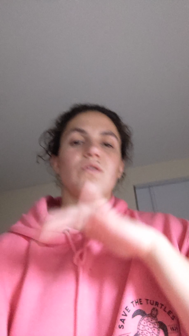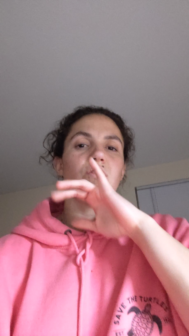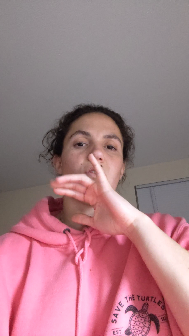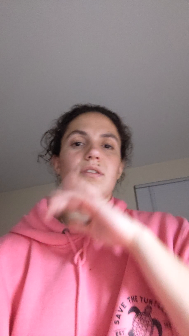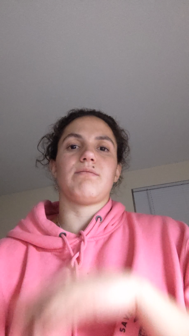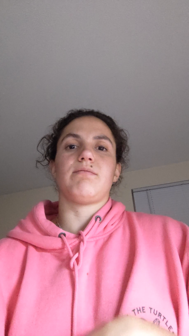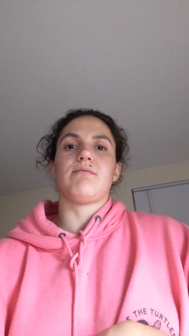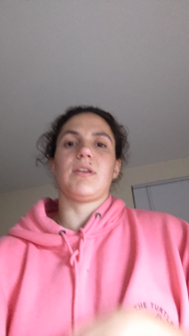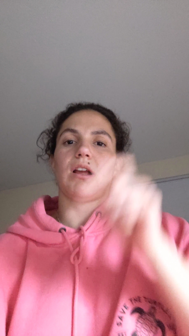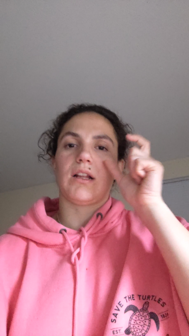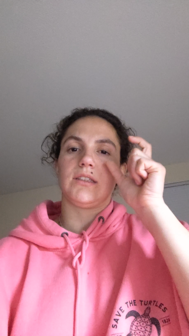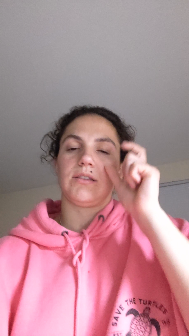glasses